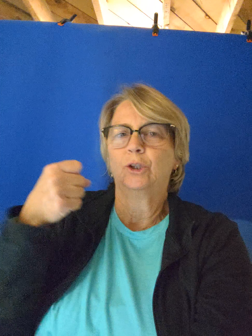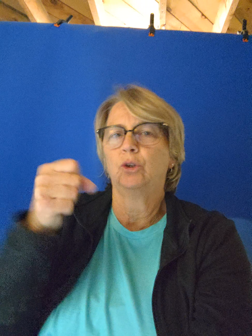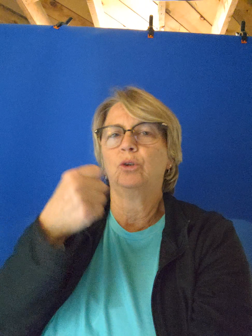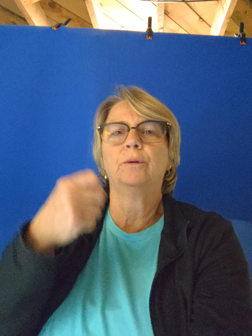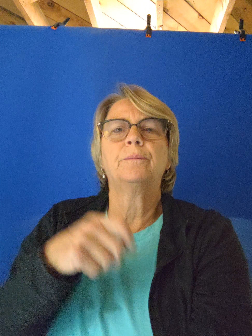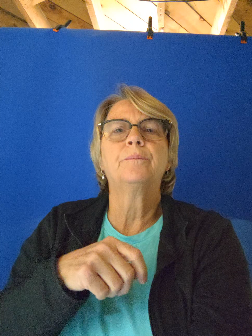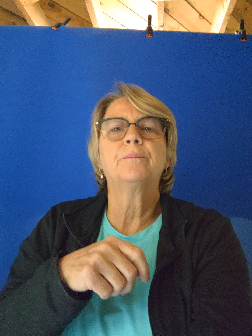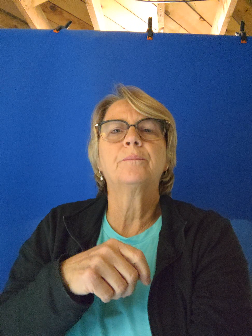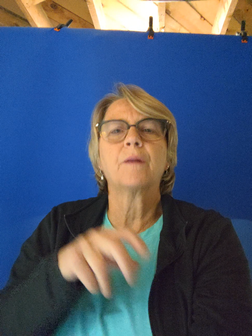refrigerator